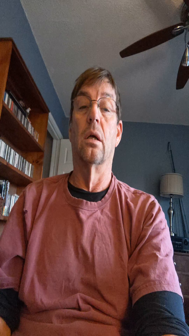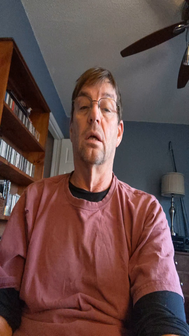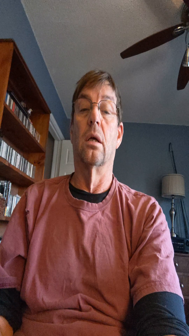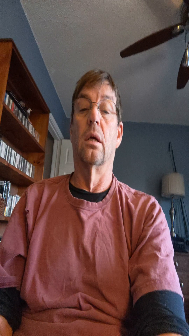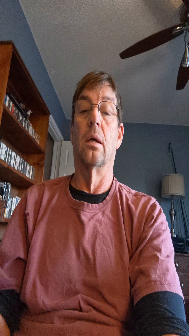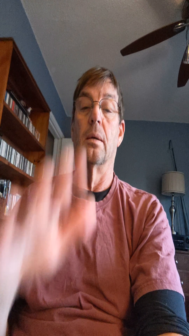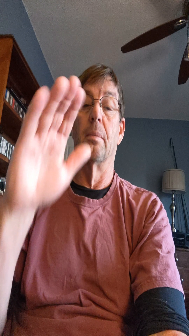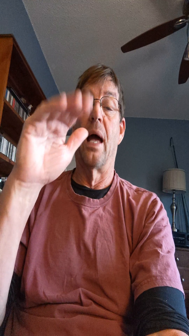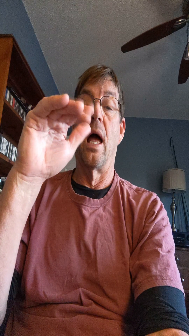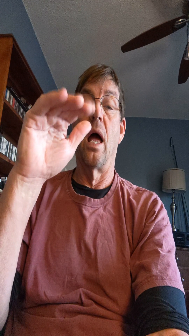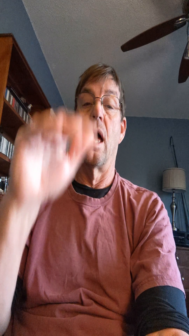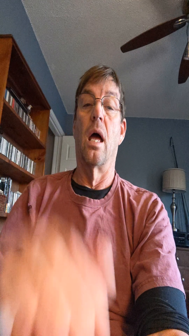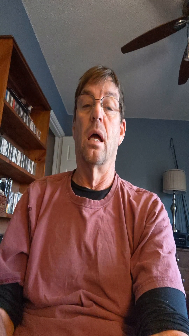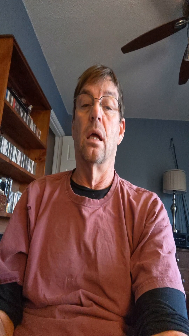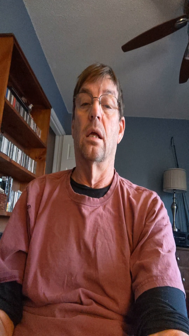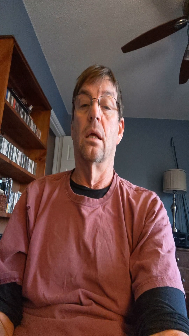bye